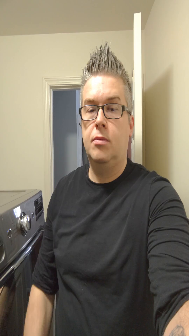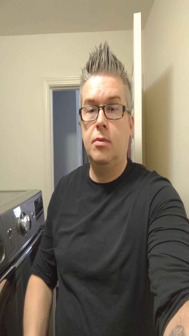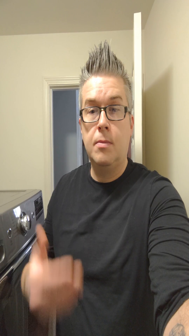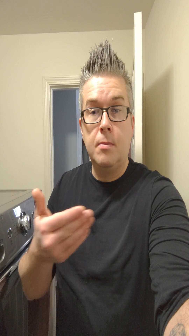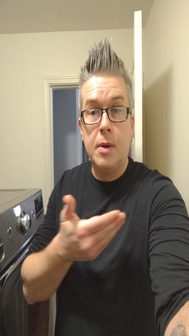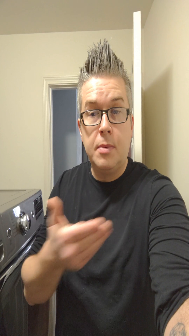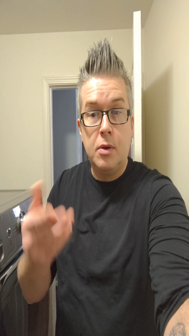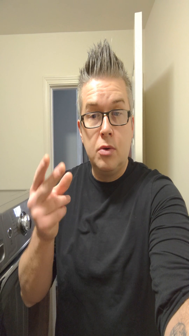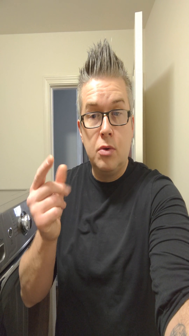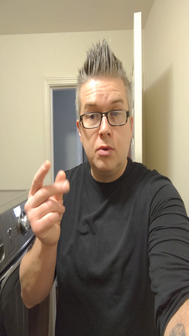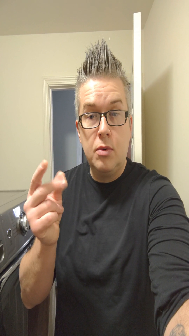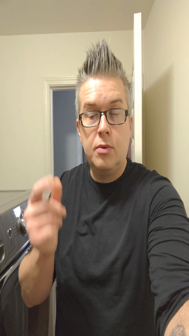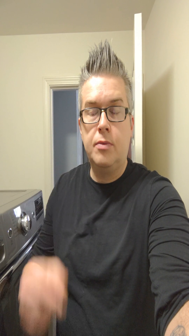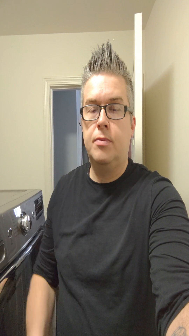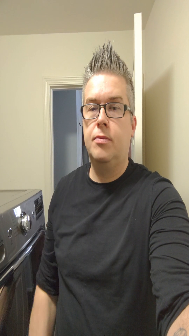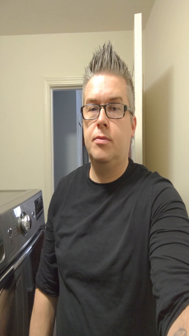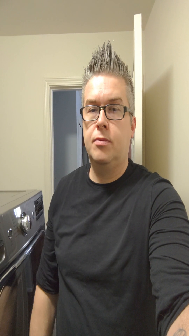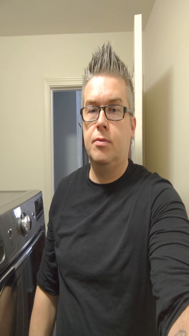puppy